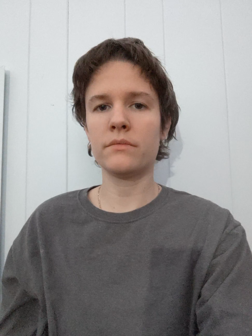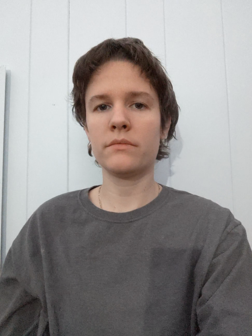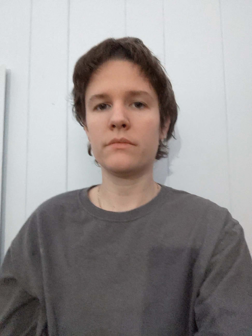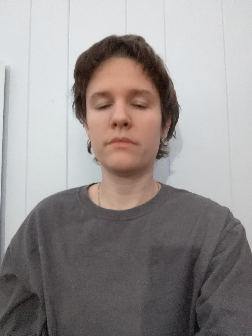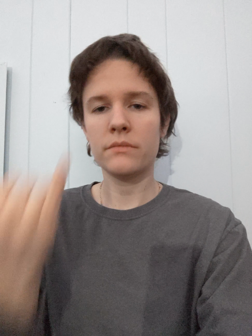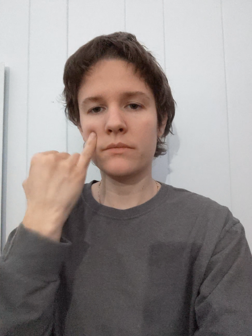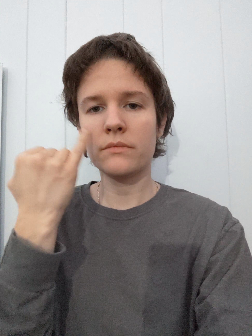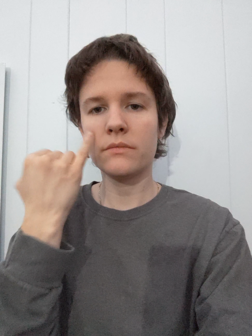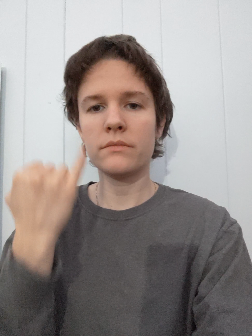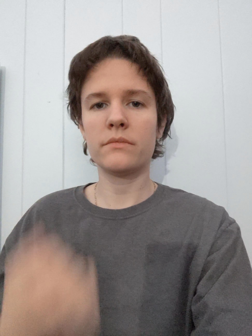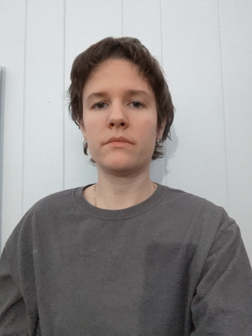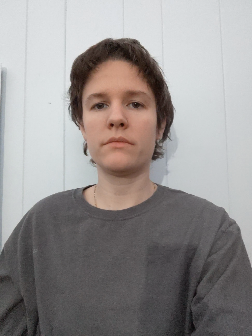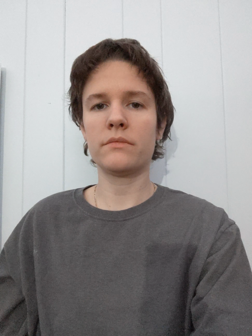if